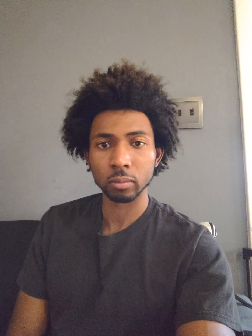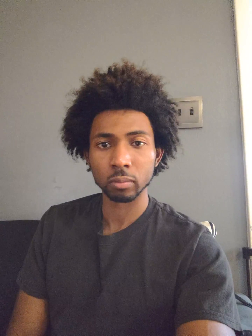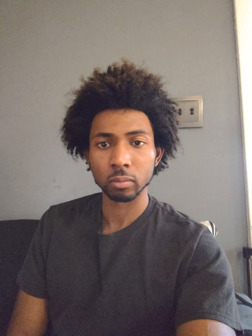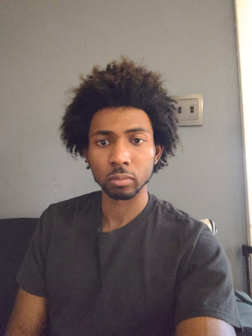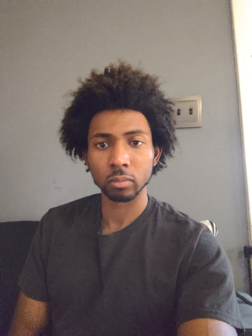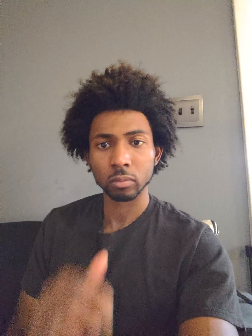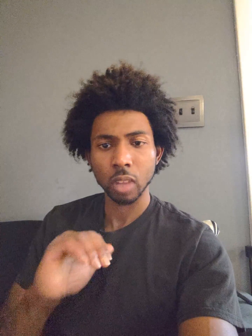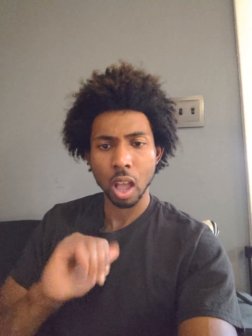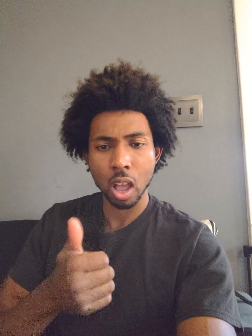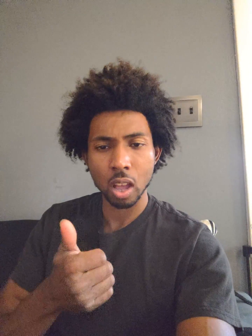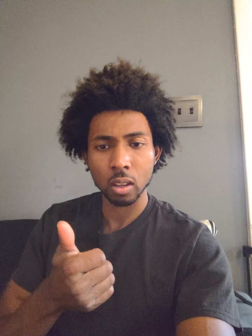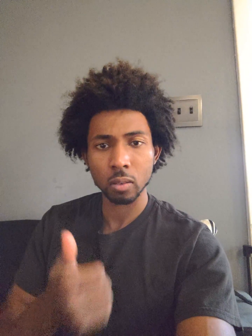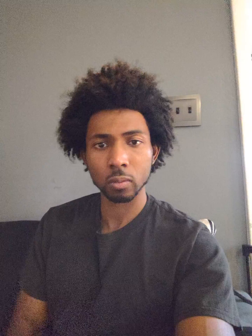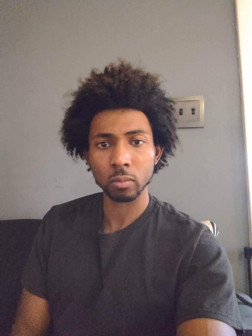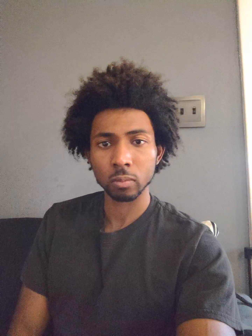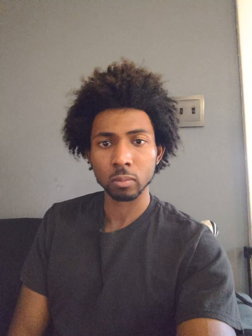how